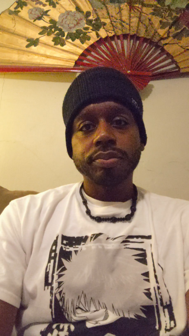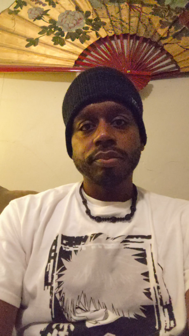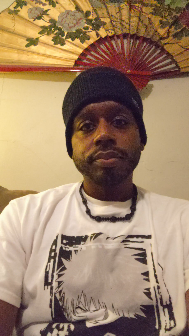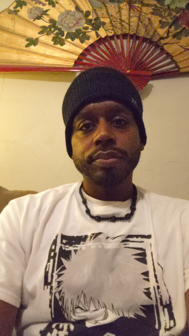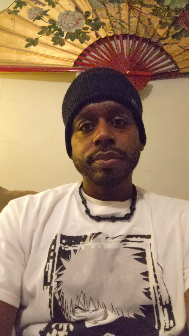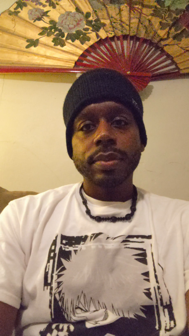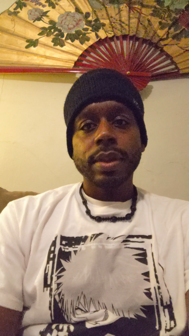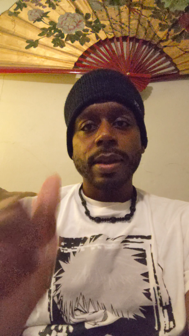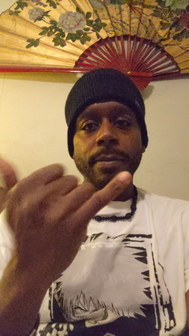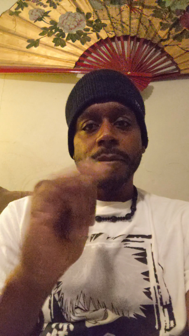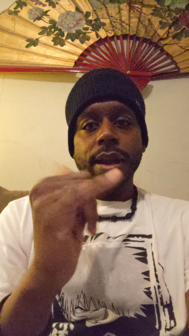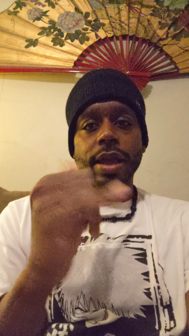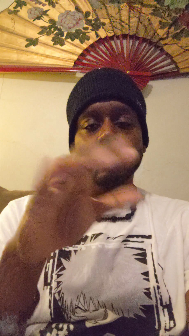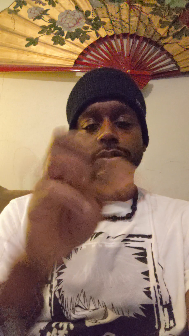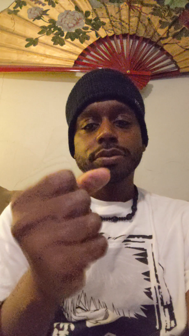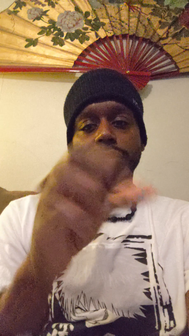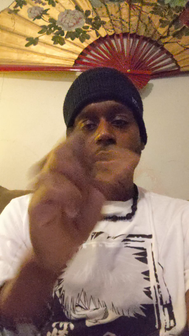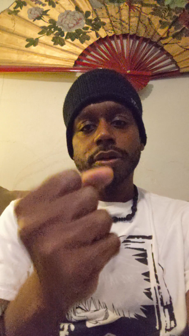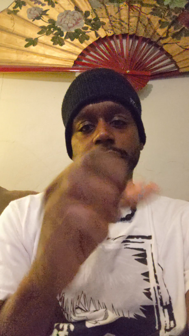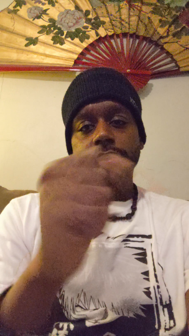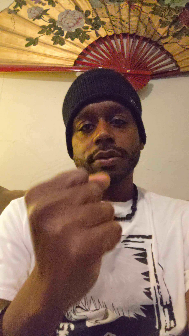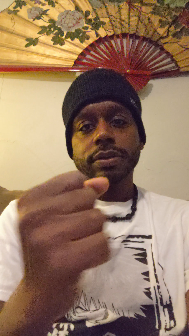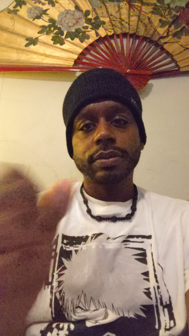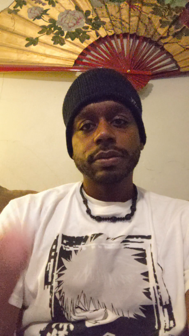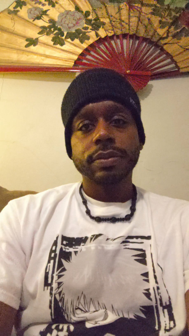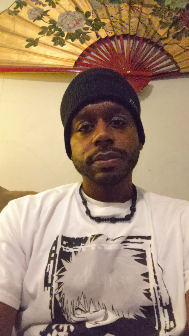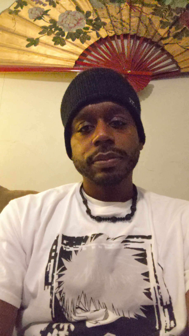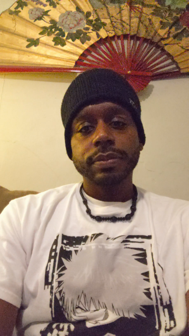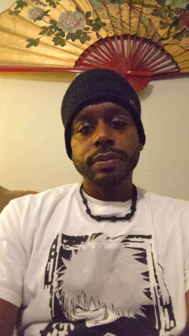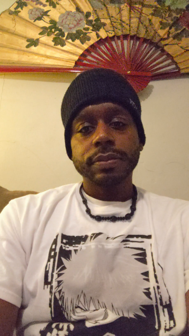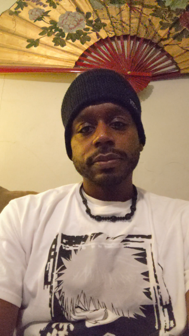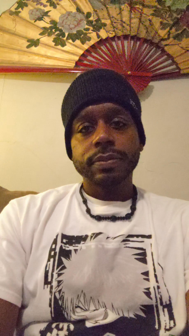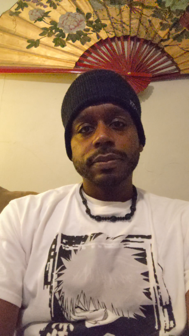play dough